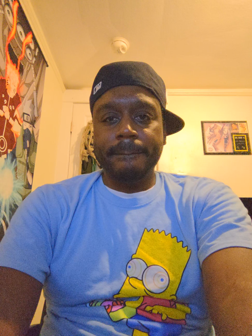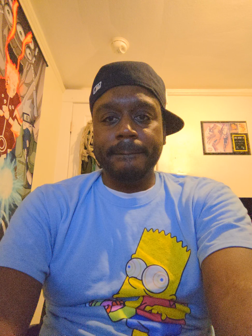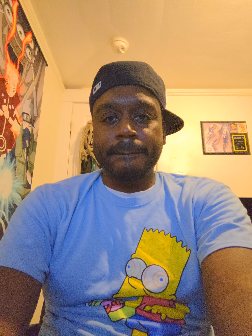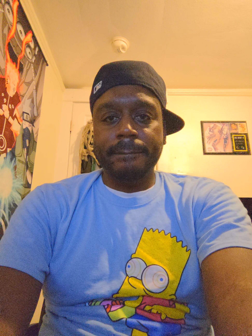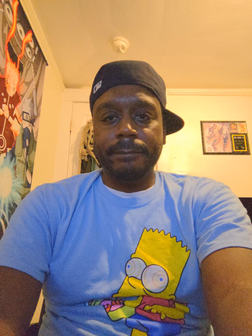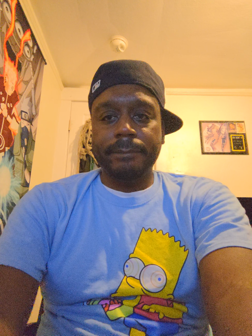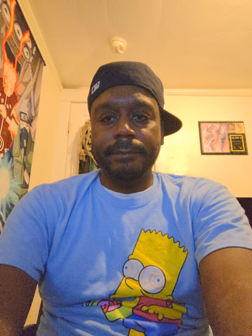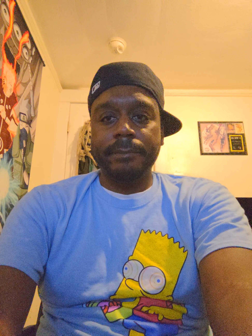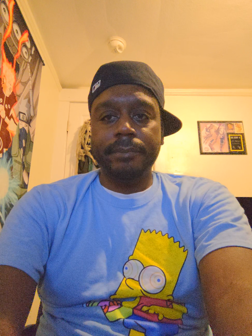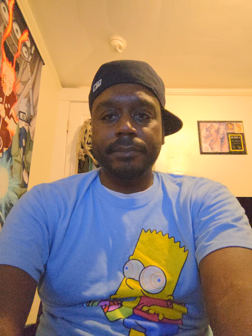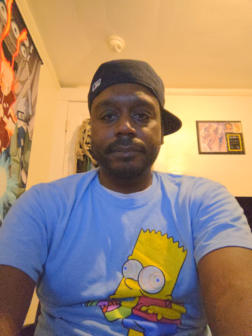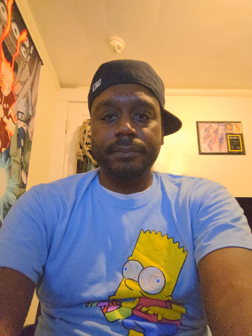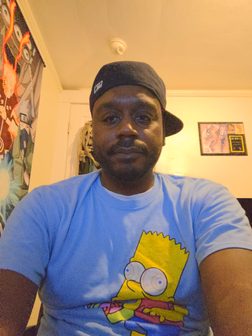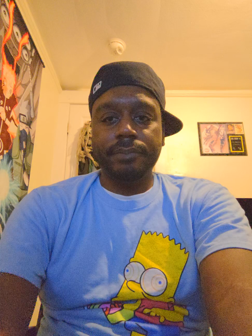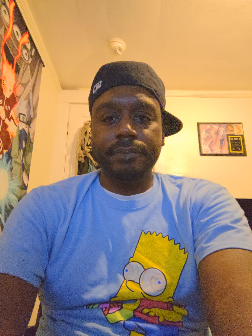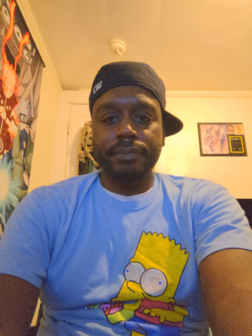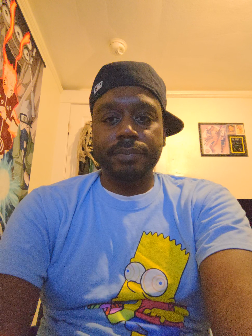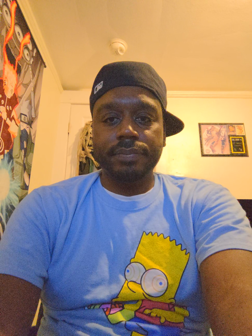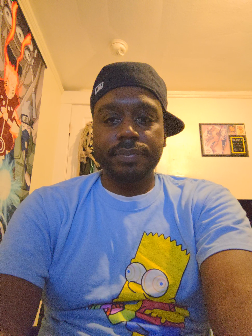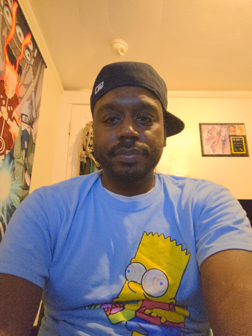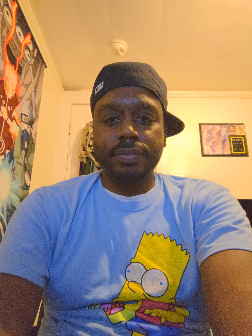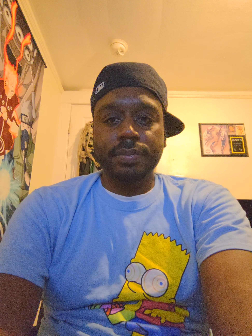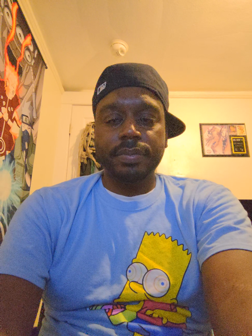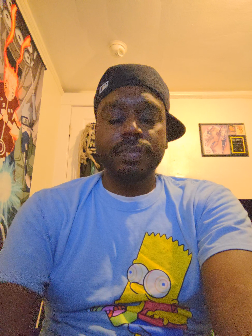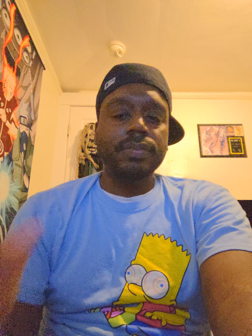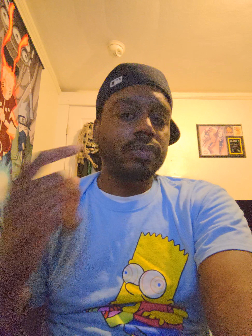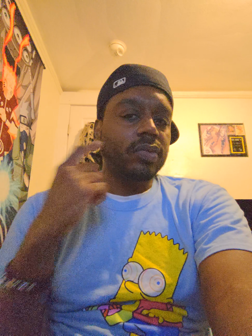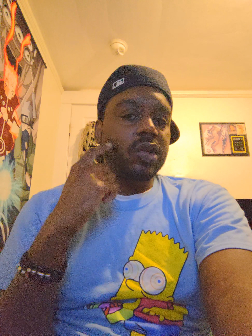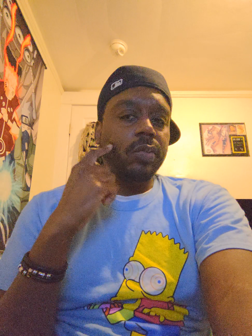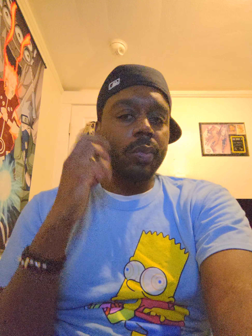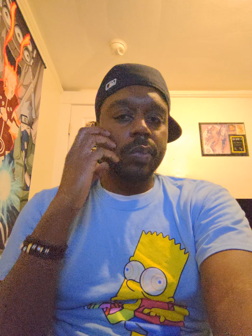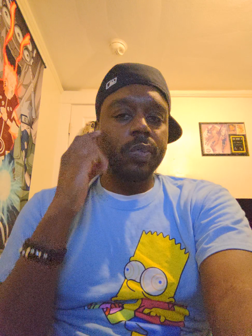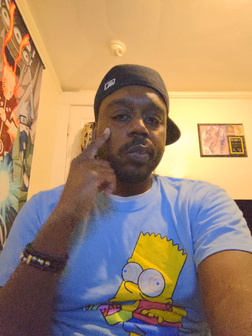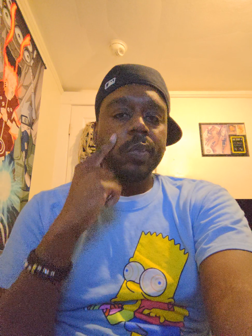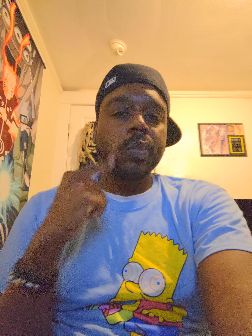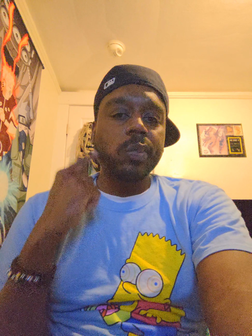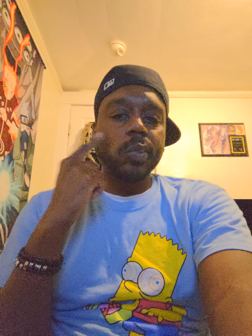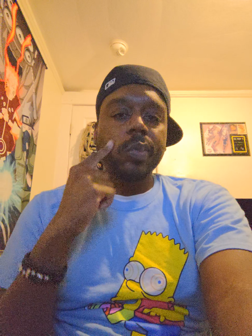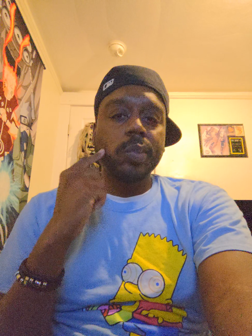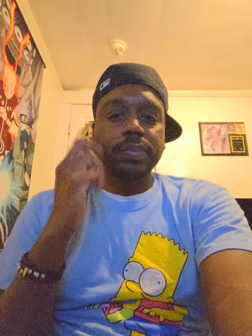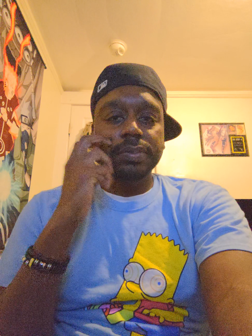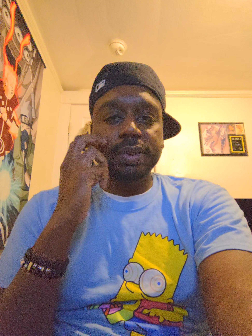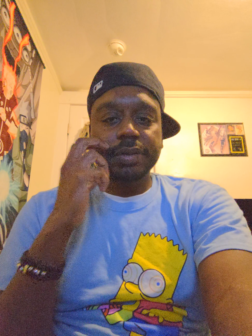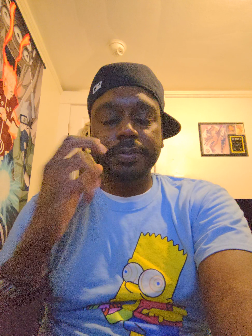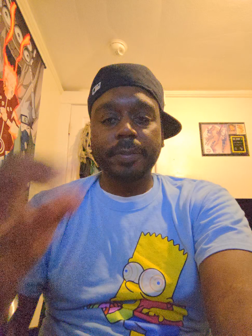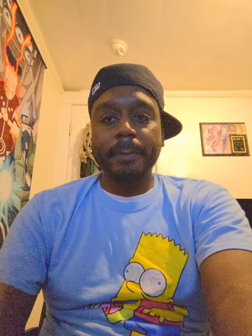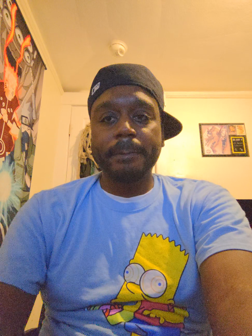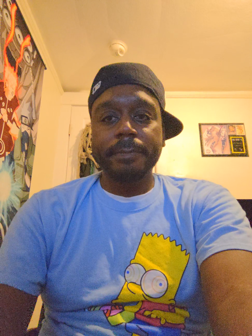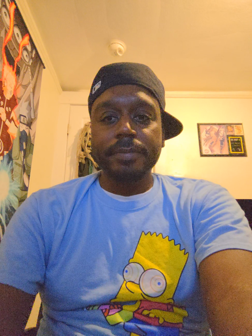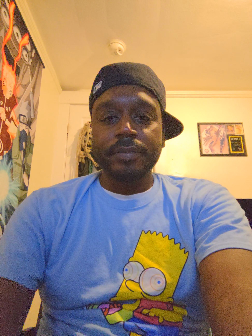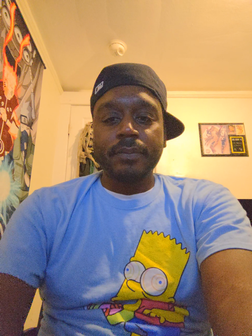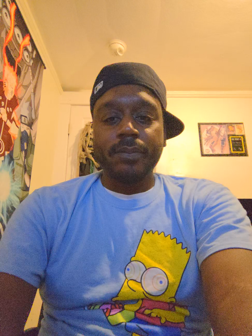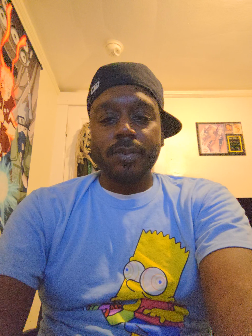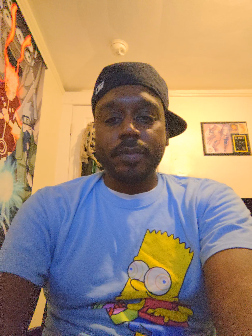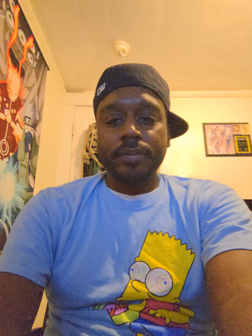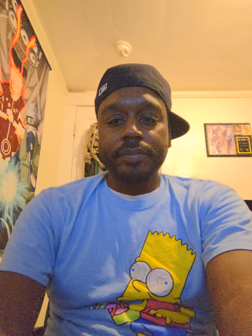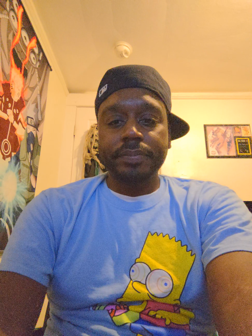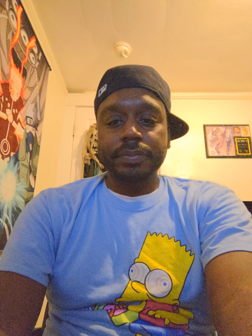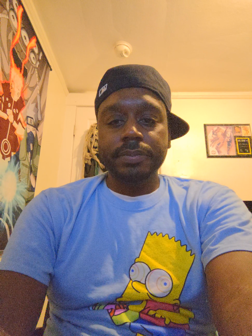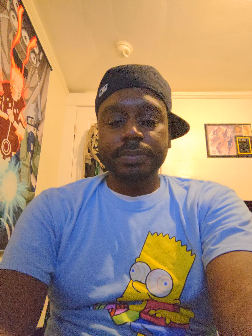cheek